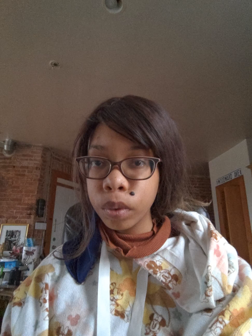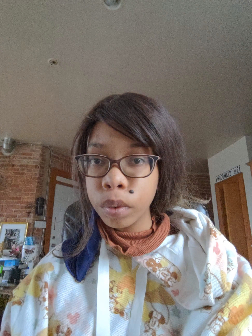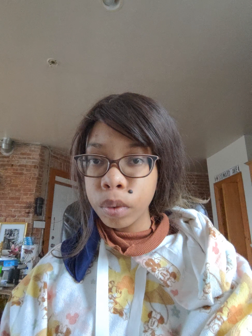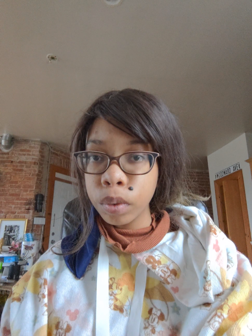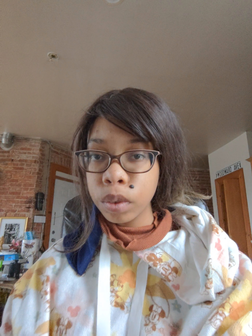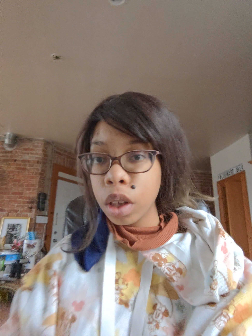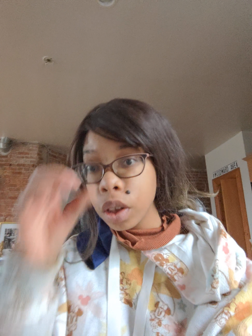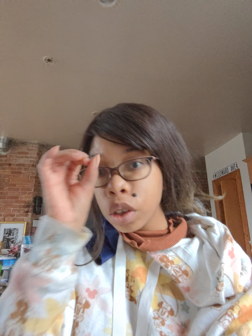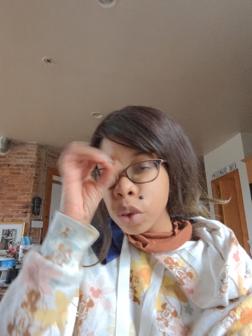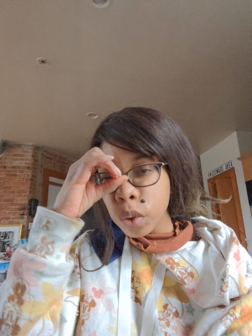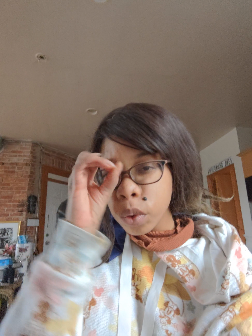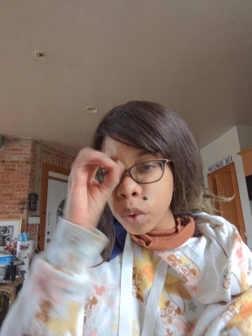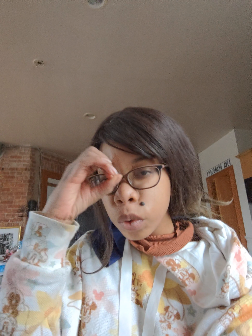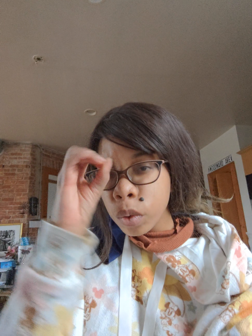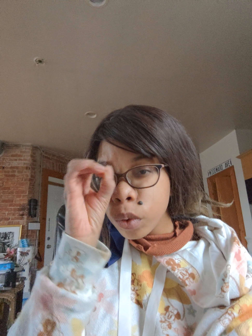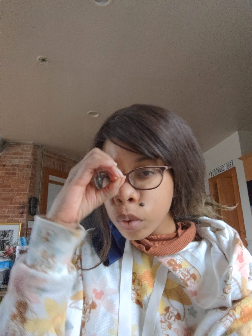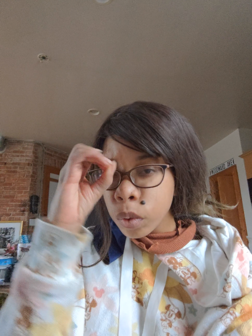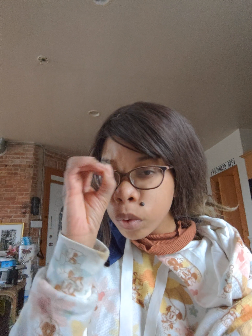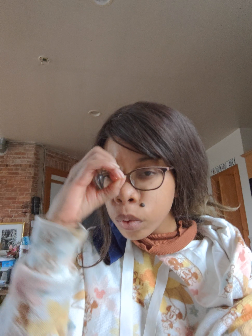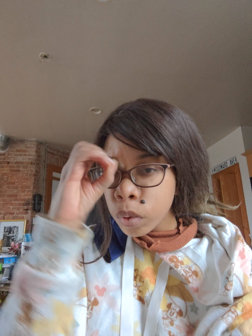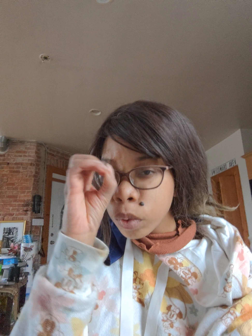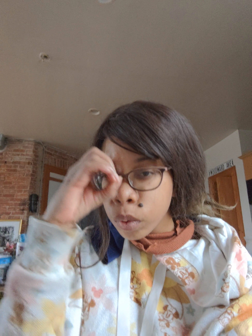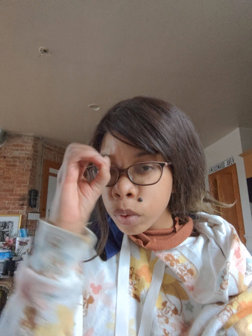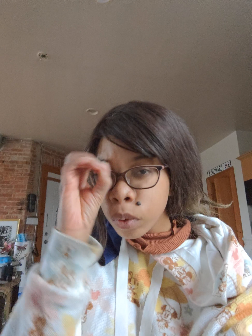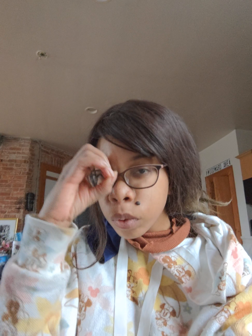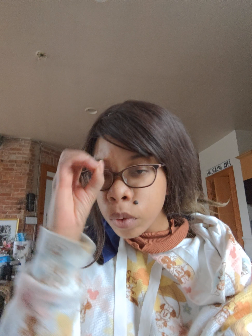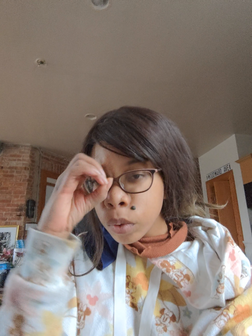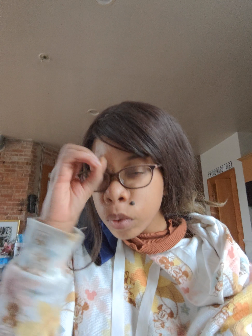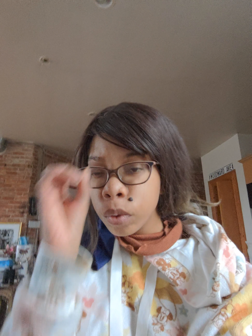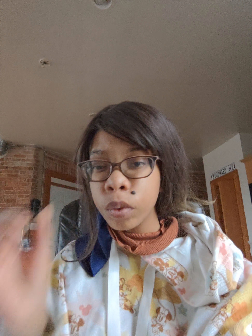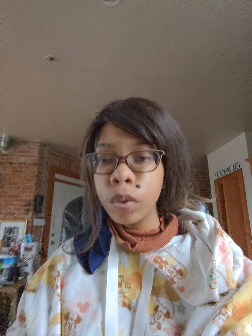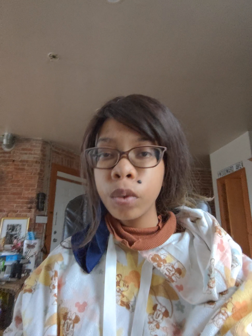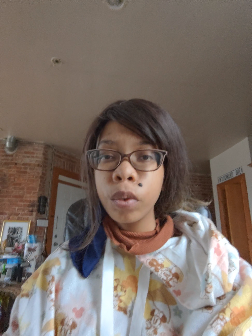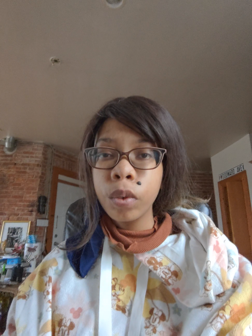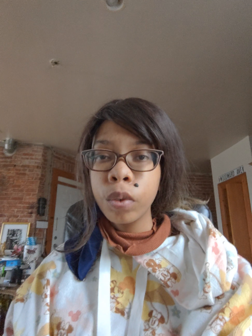owl